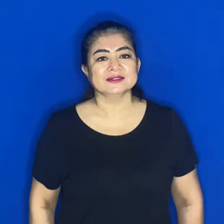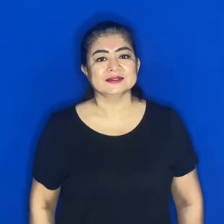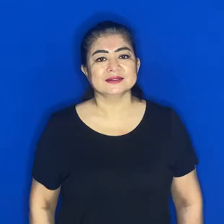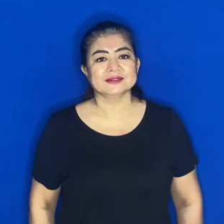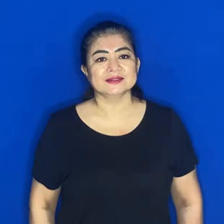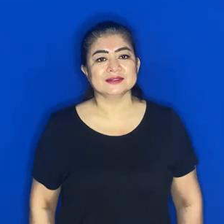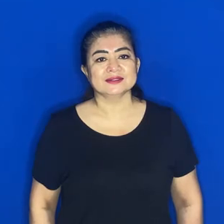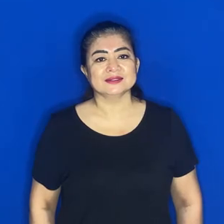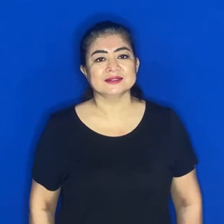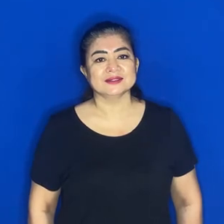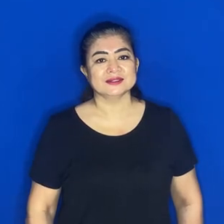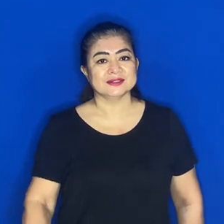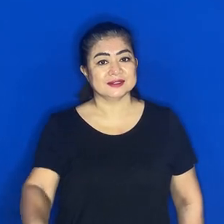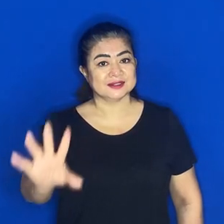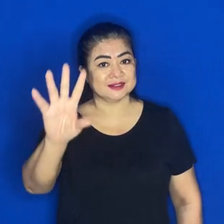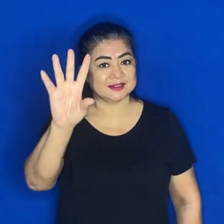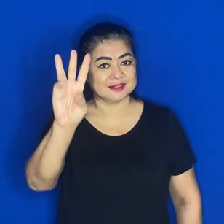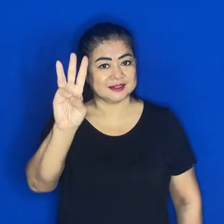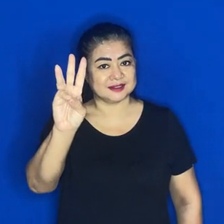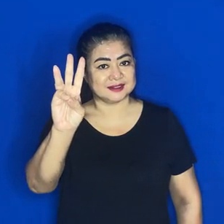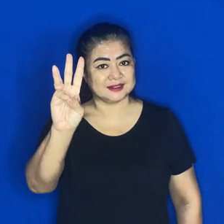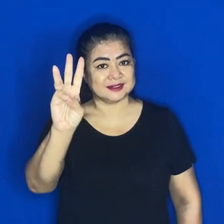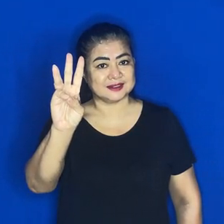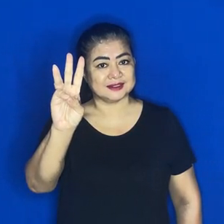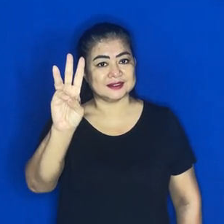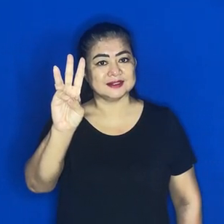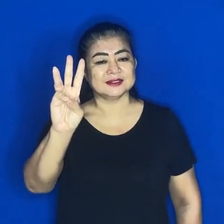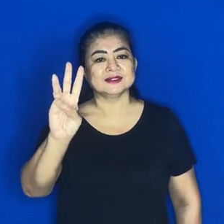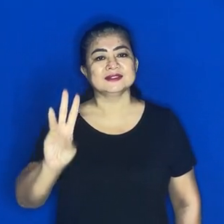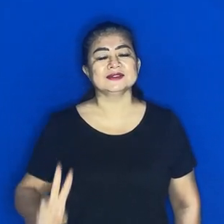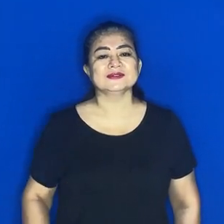six